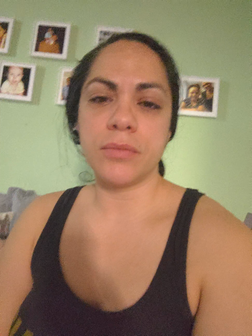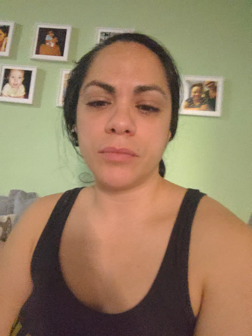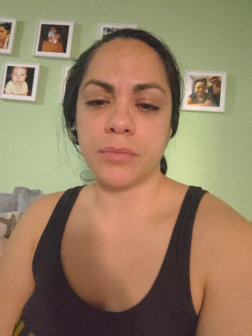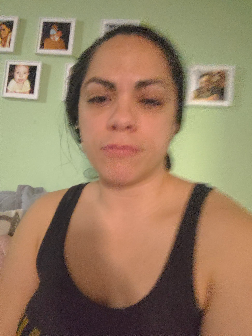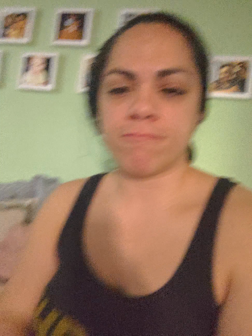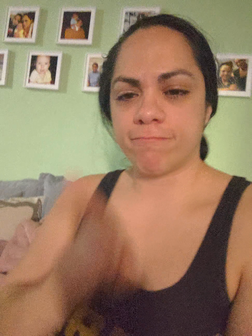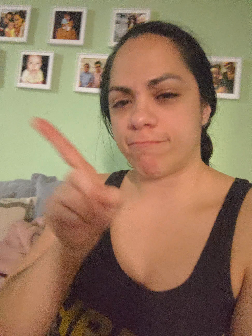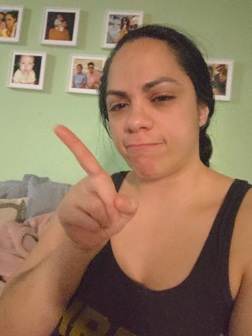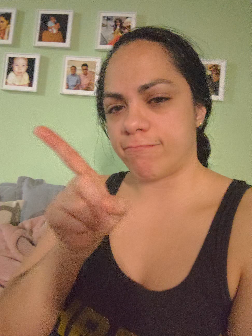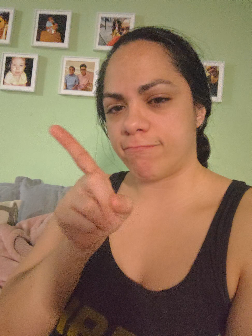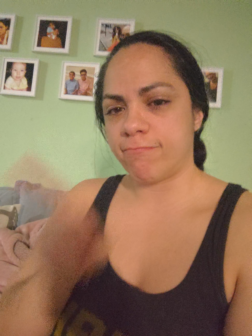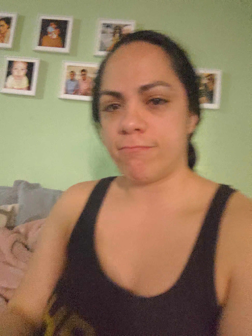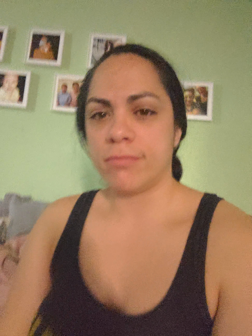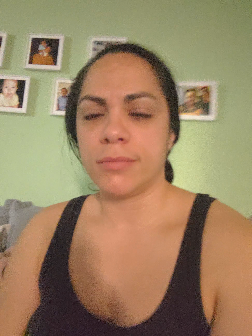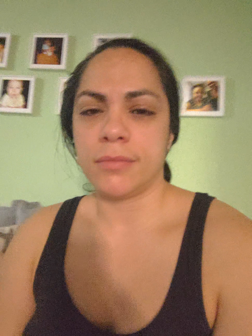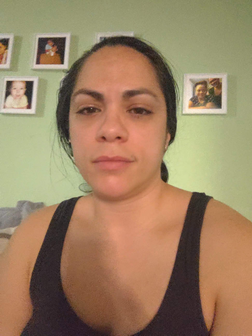he/she/it